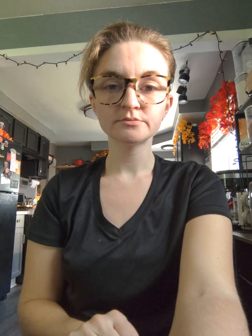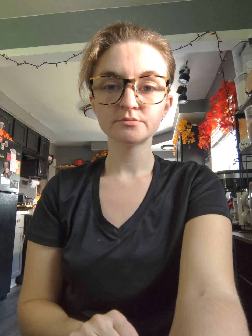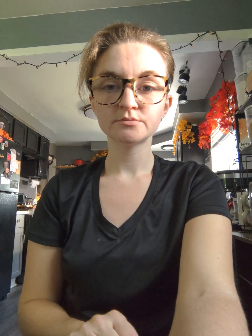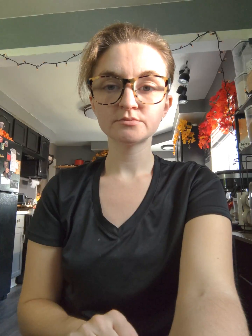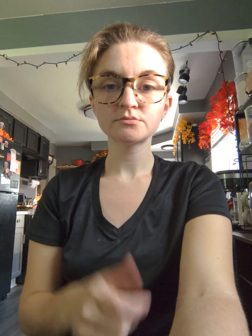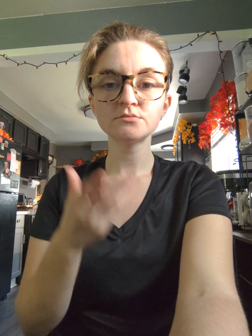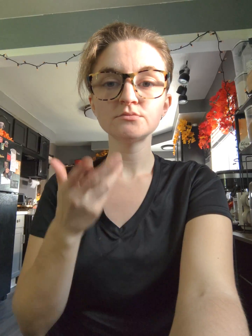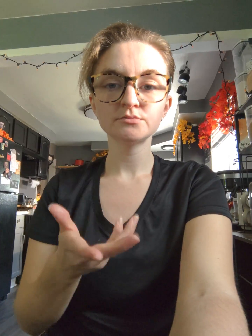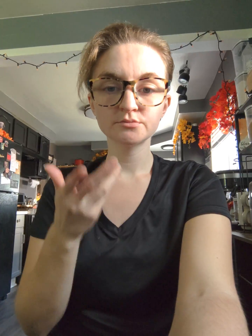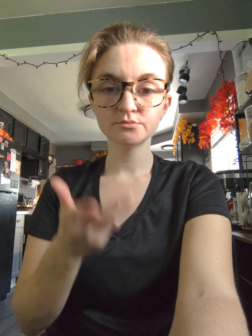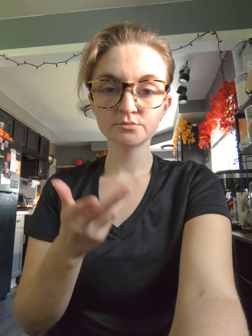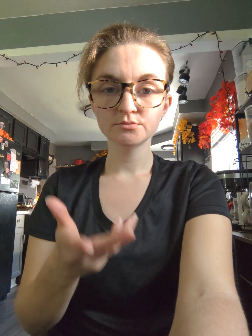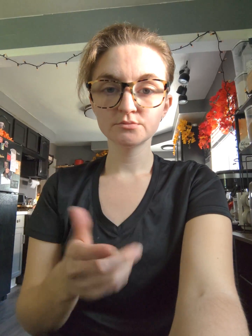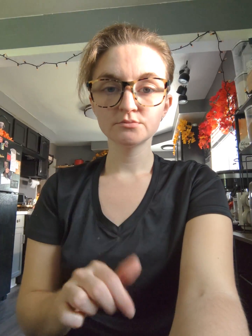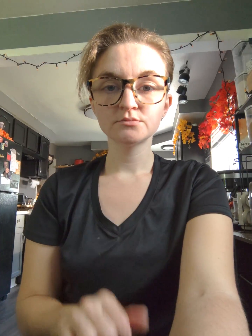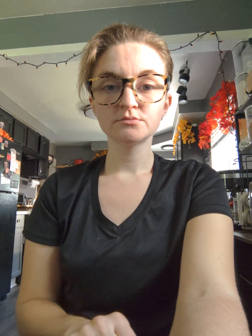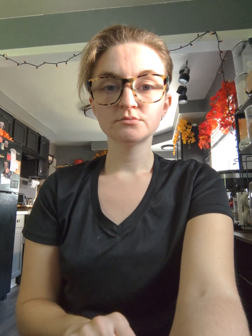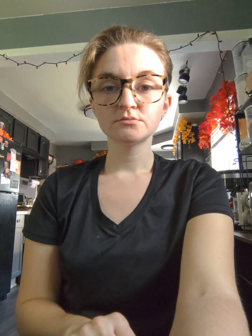heavy